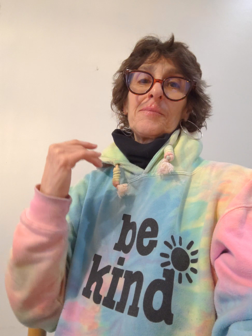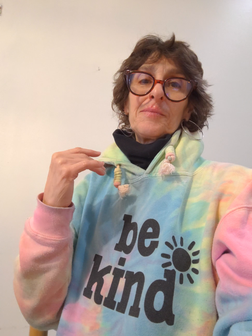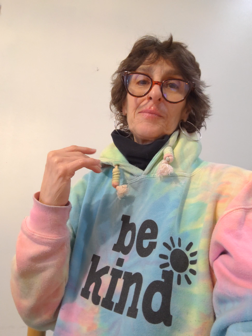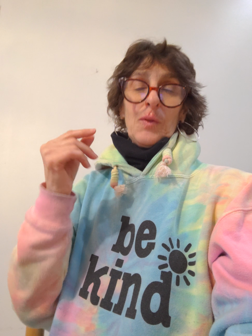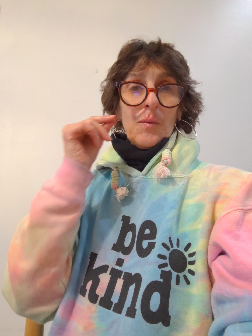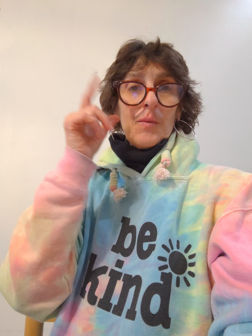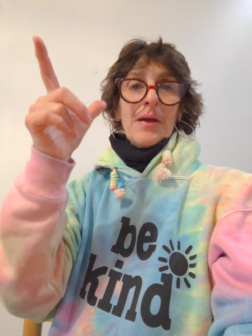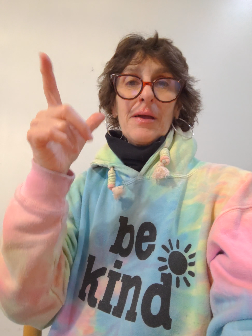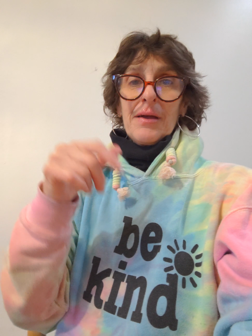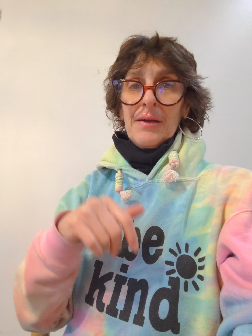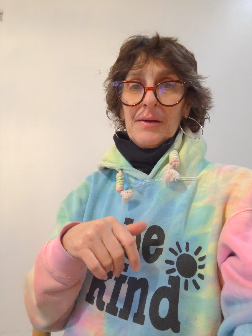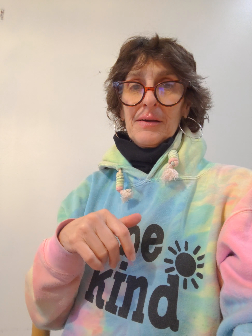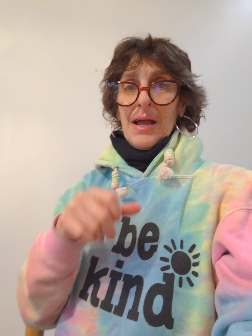awake